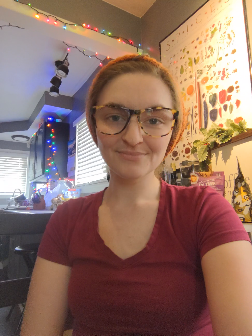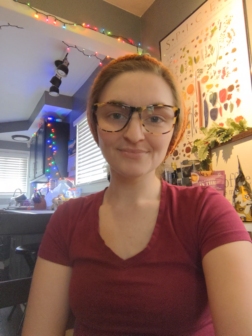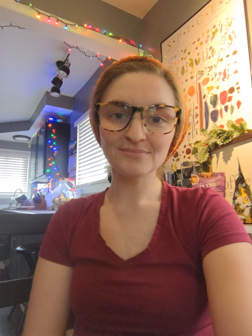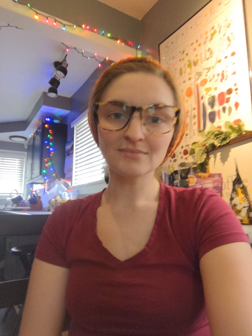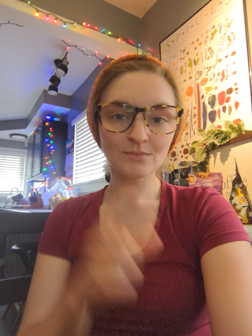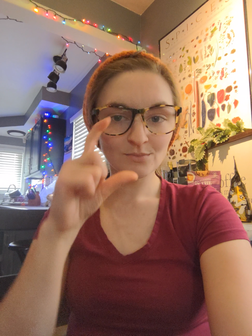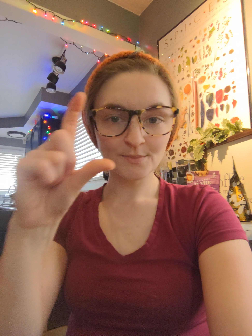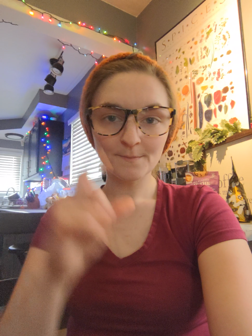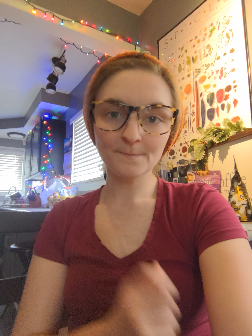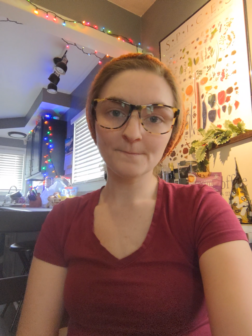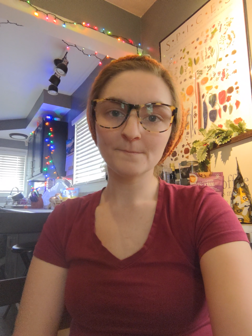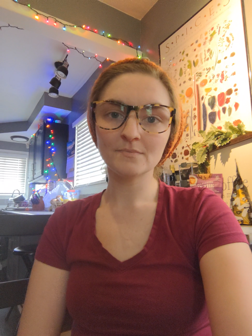moon